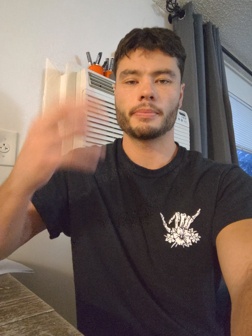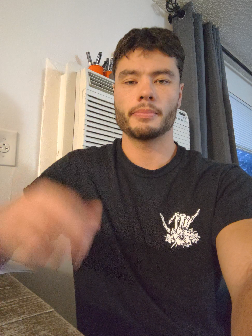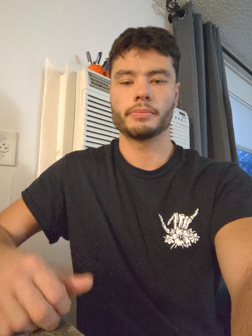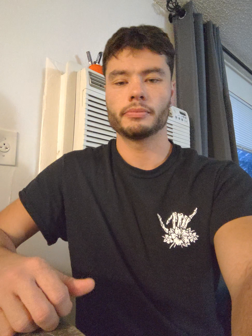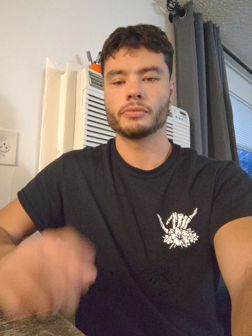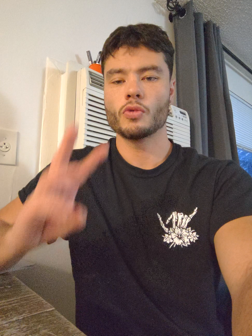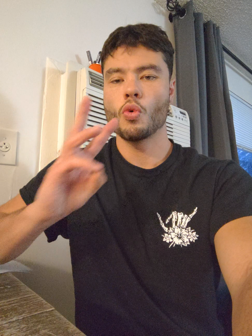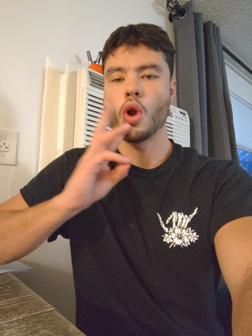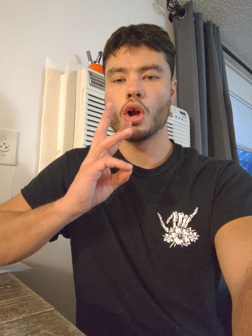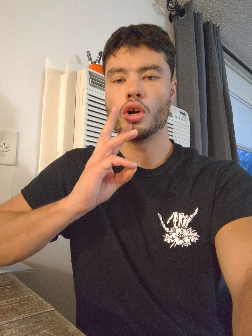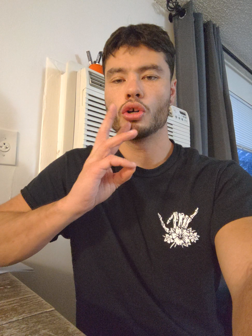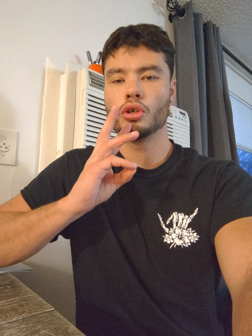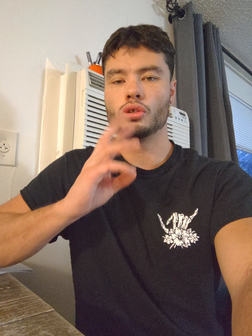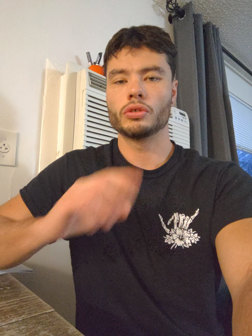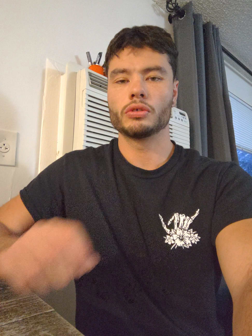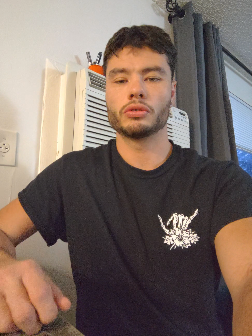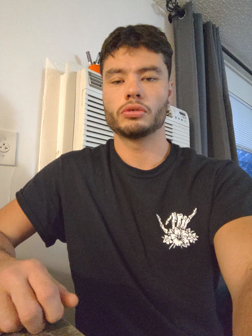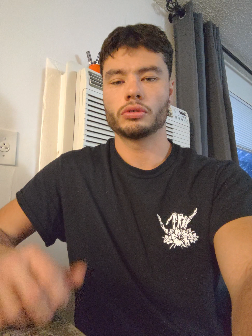water